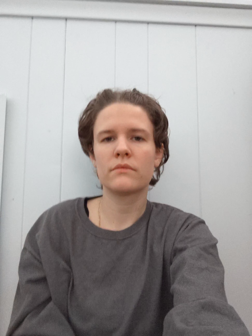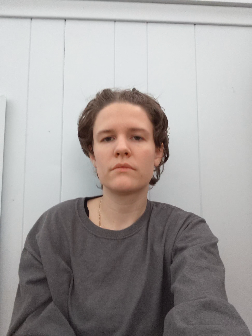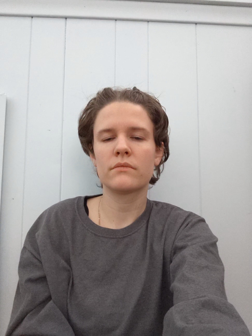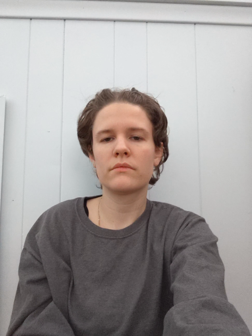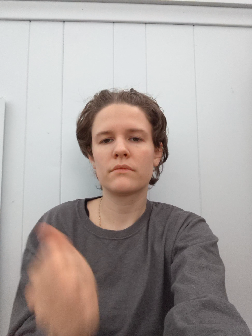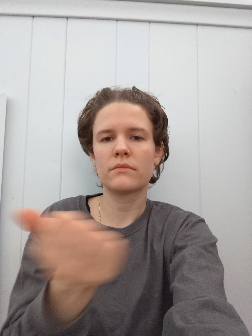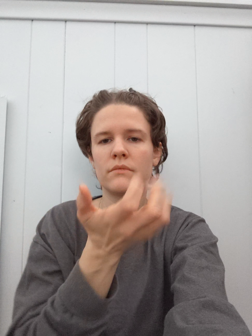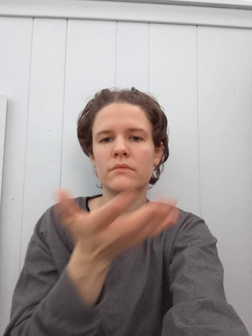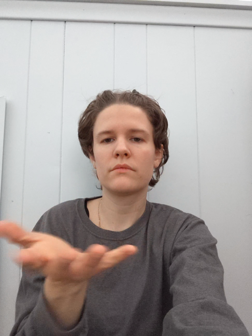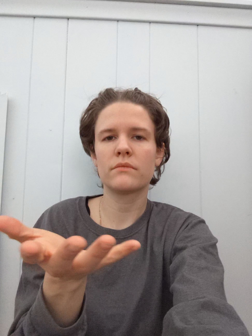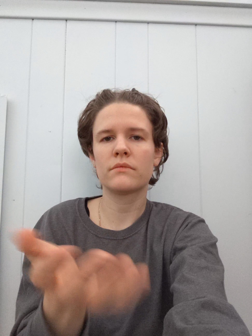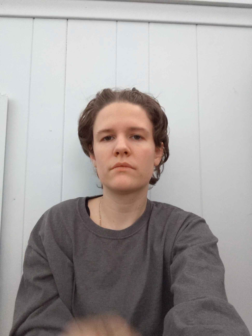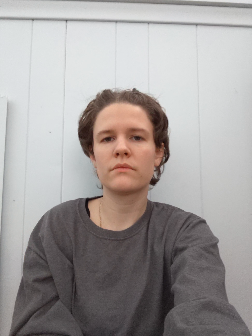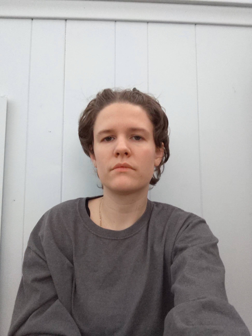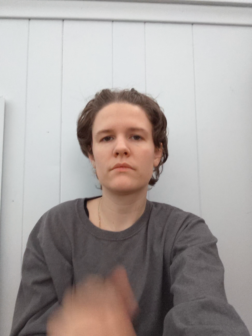every